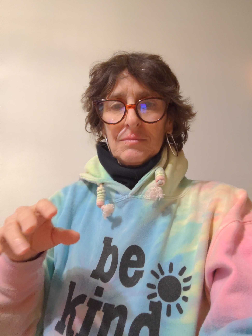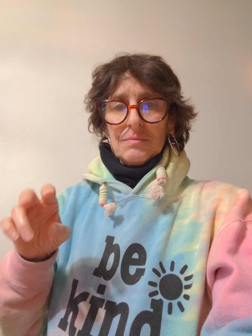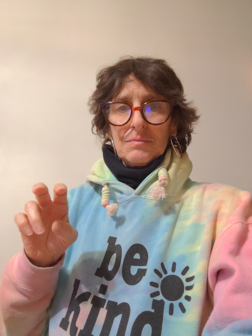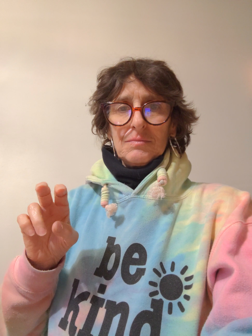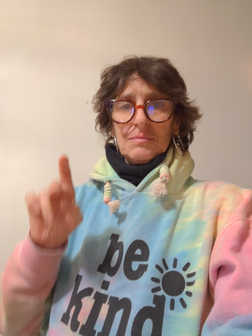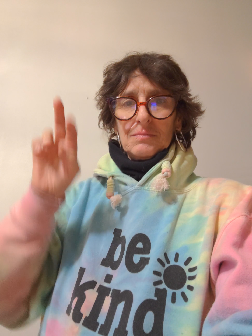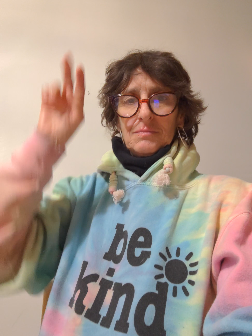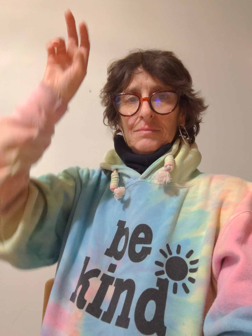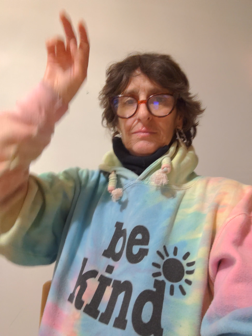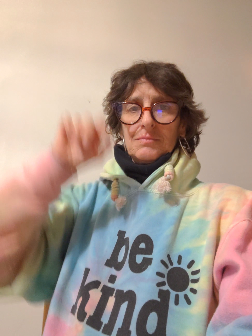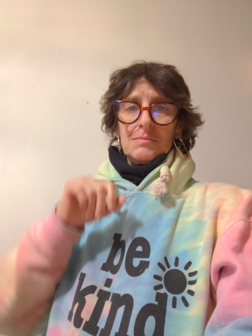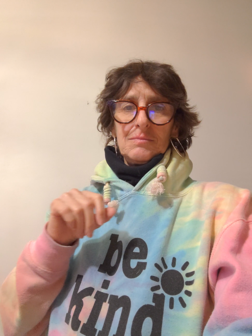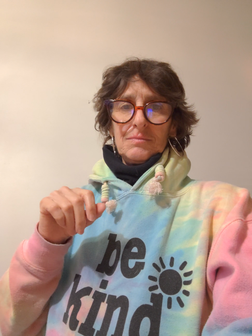stairs